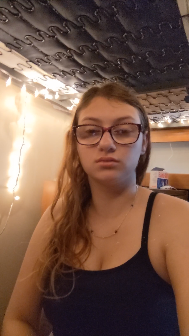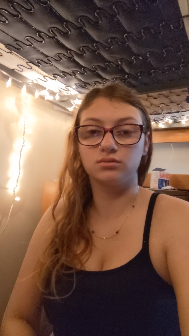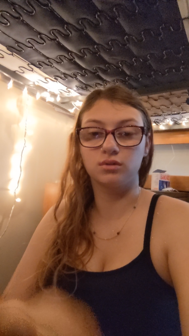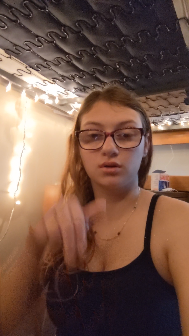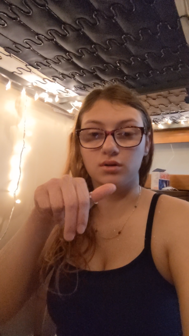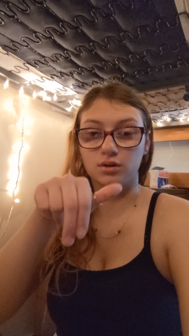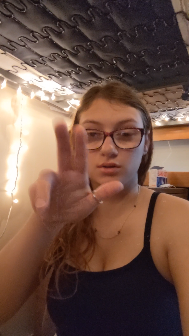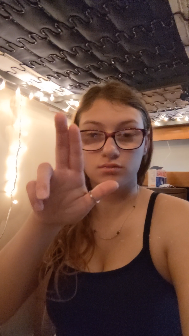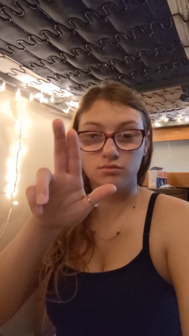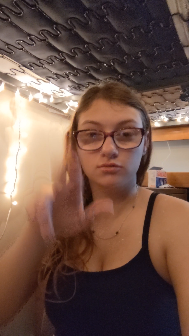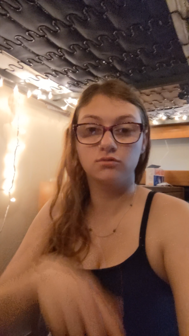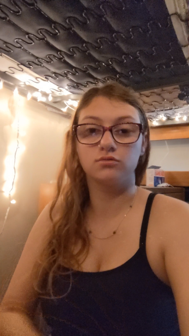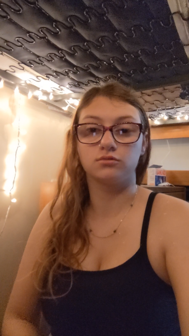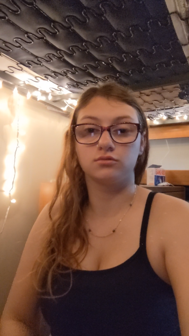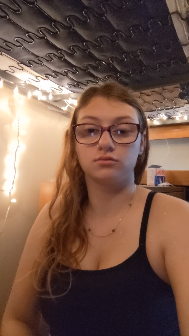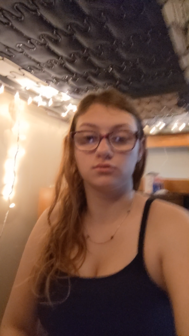lick